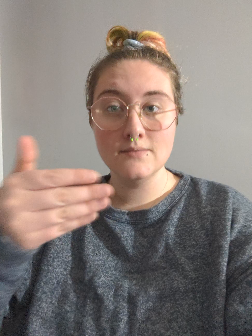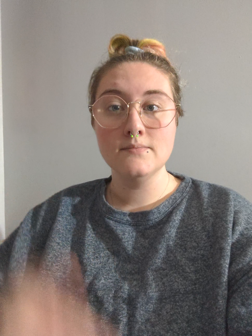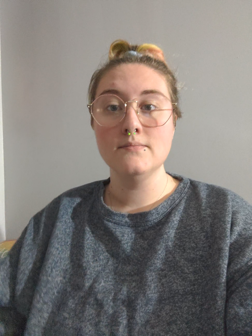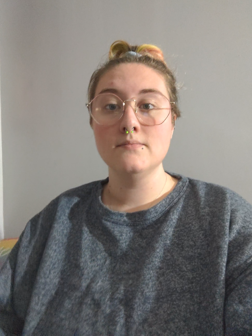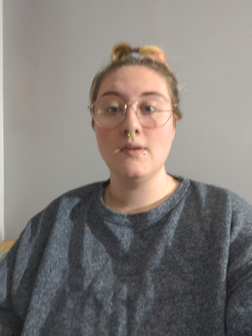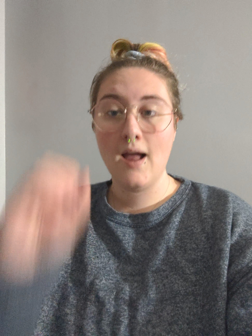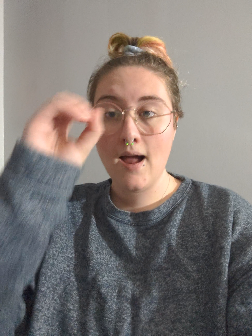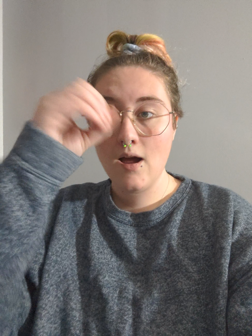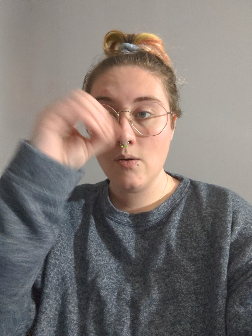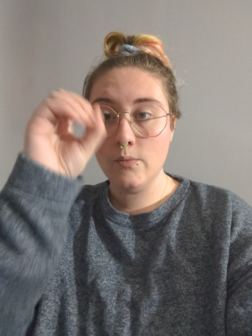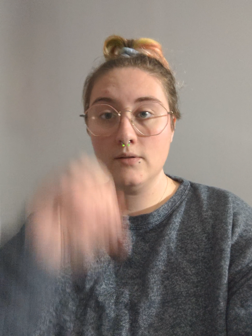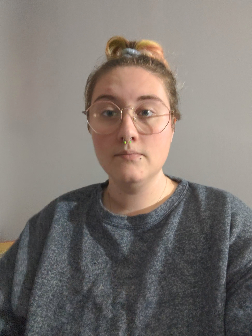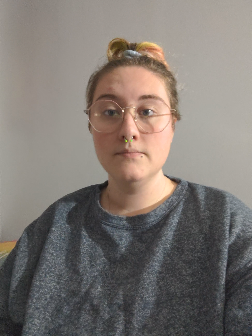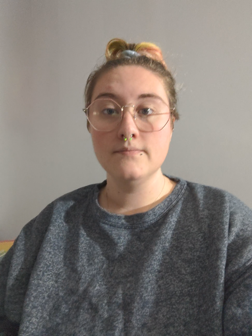owl